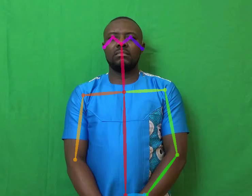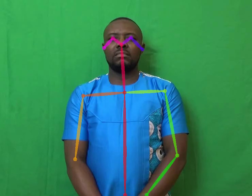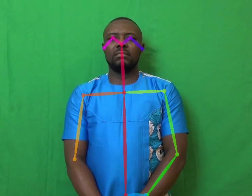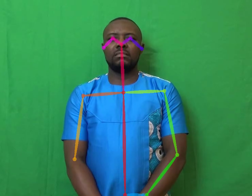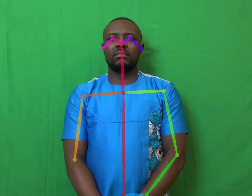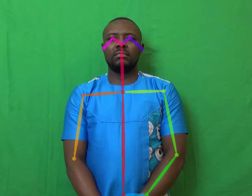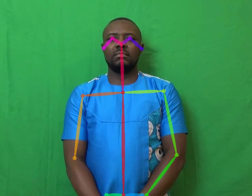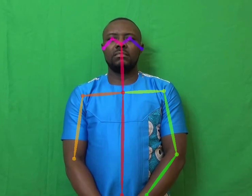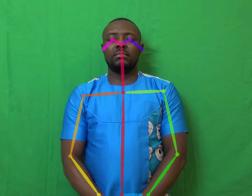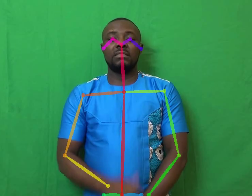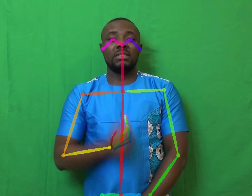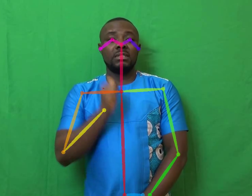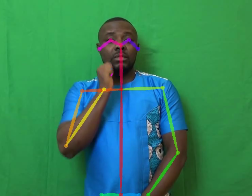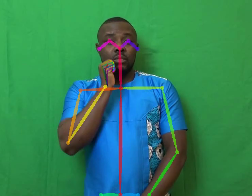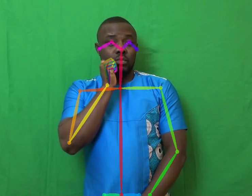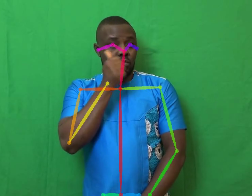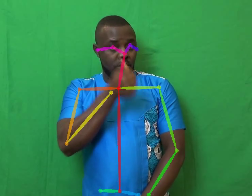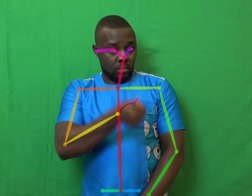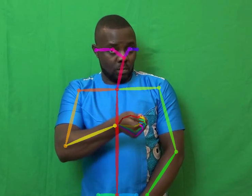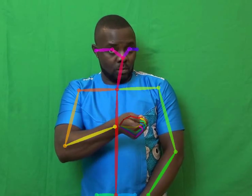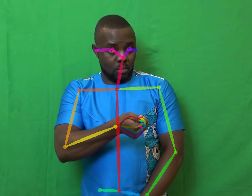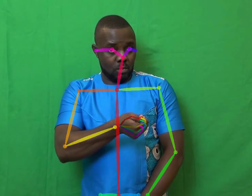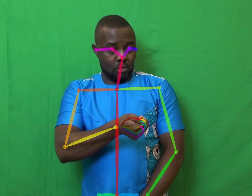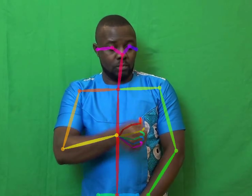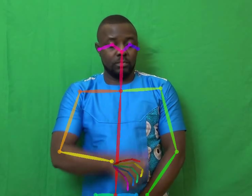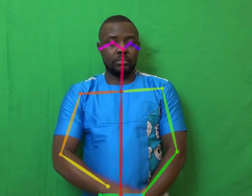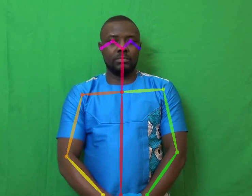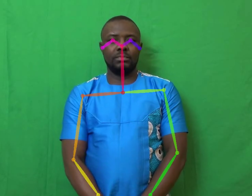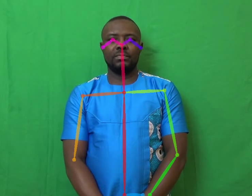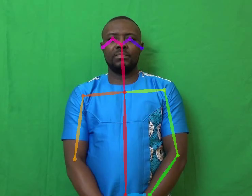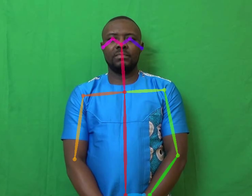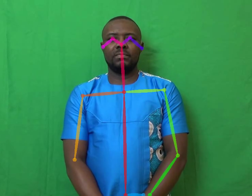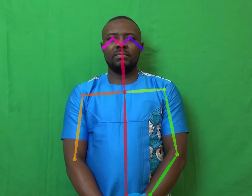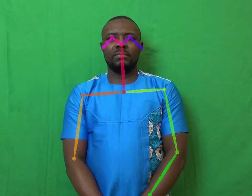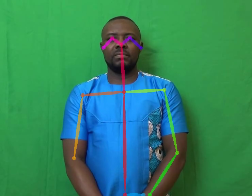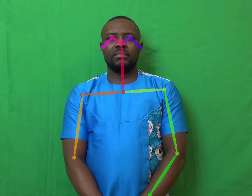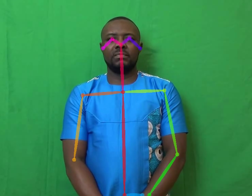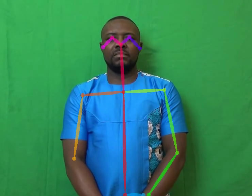tomorrow